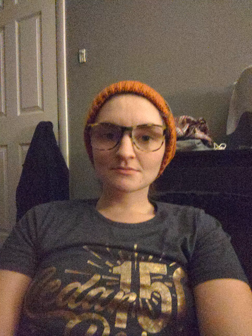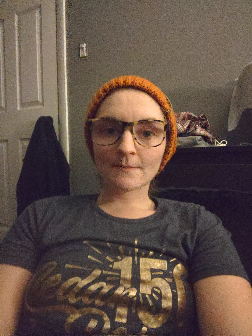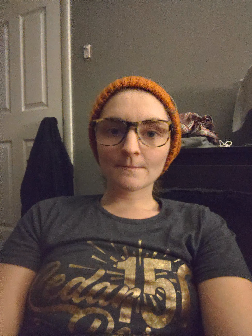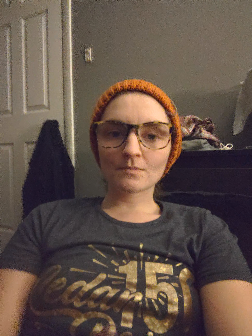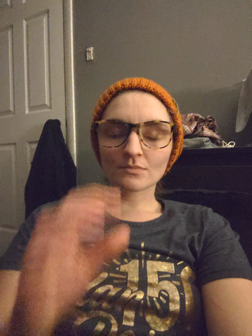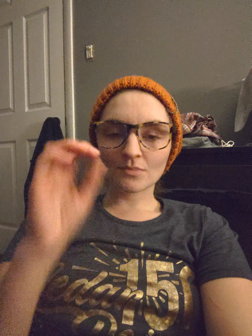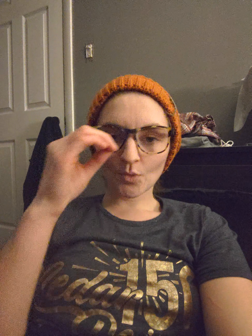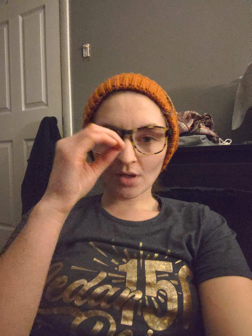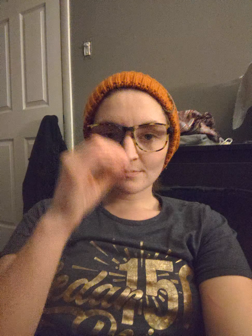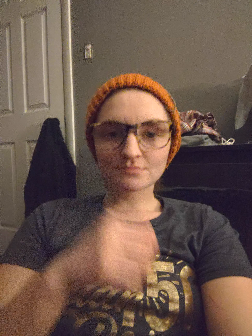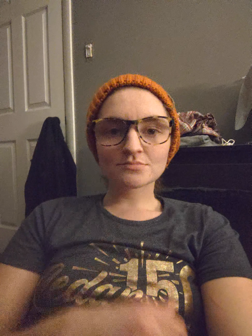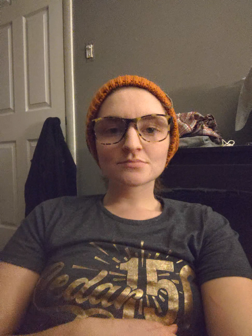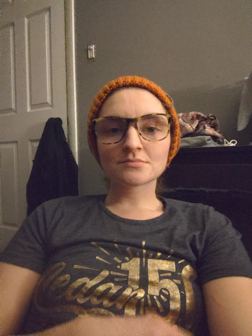owl